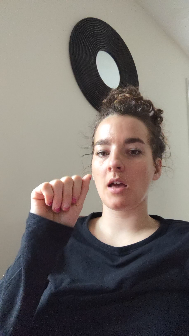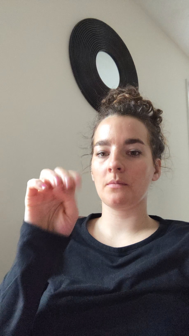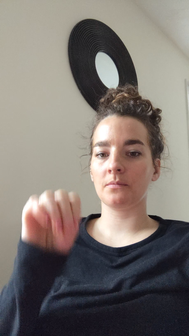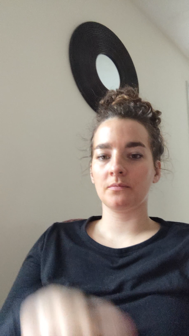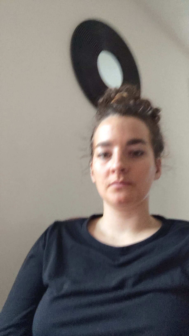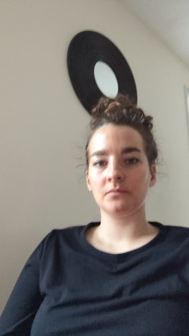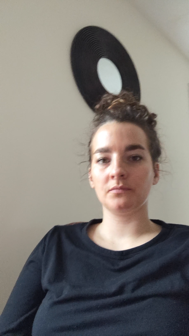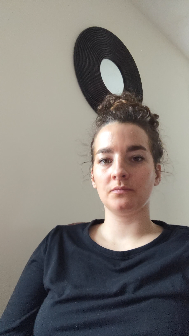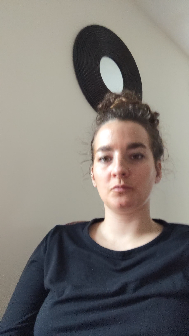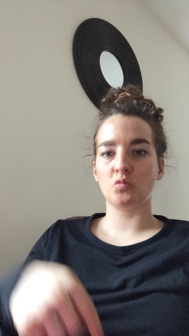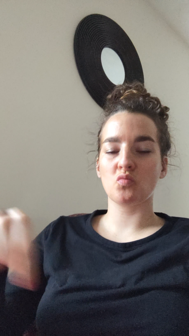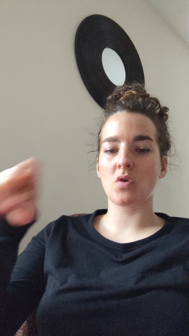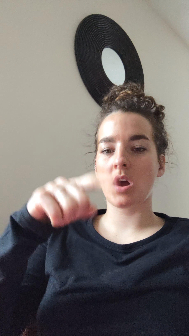around